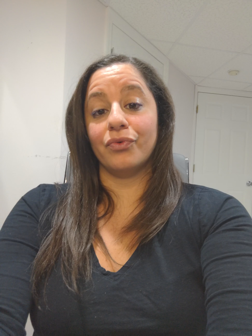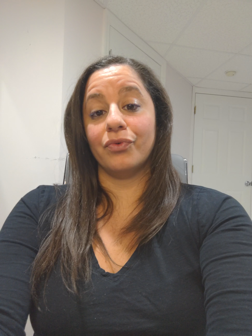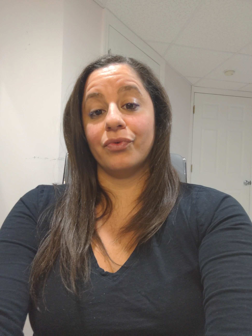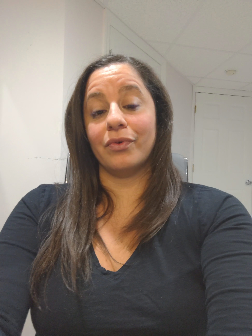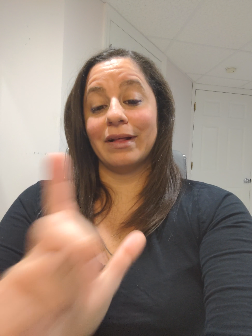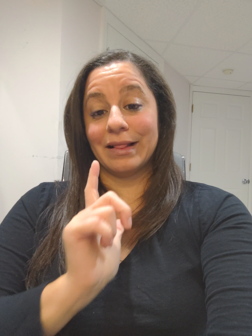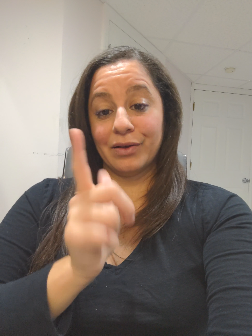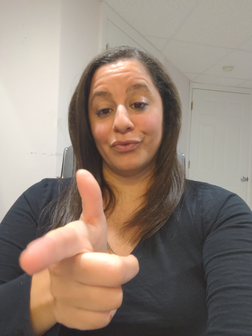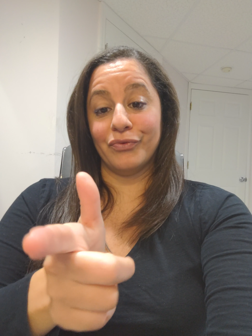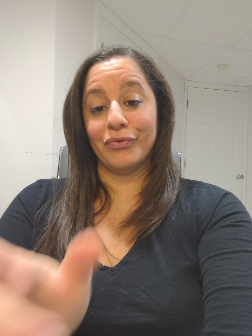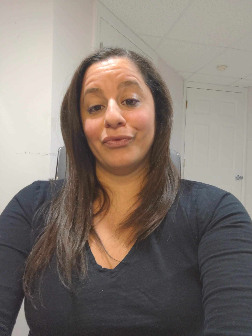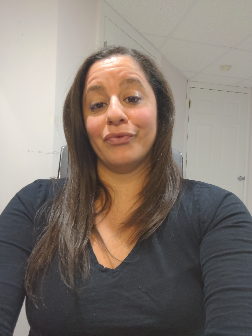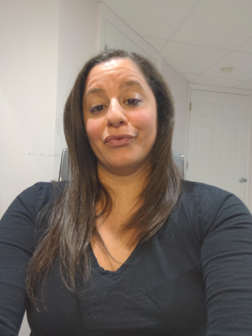later